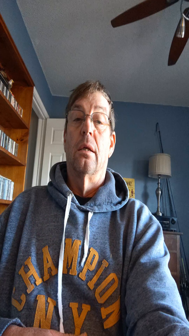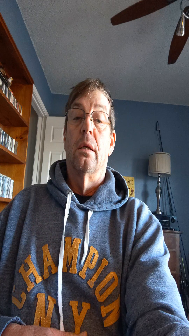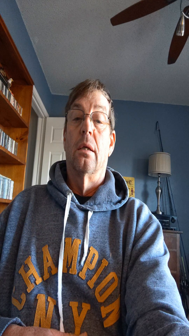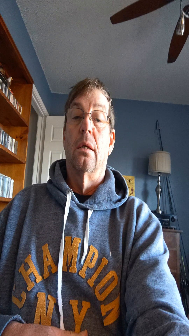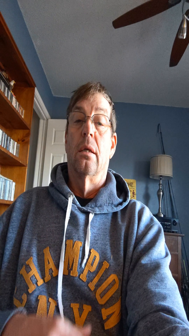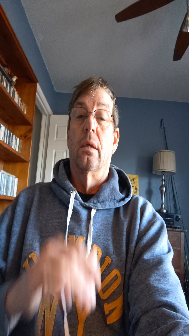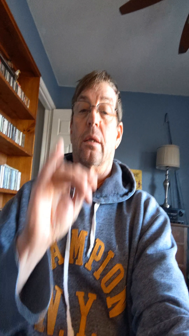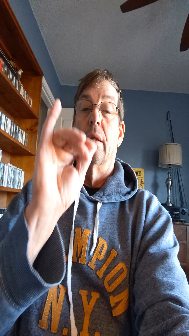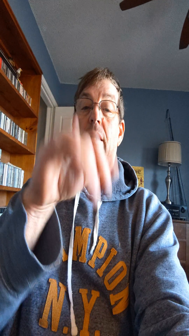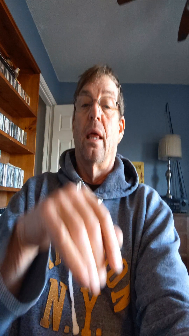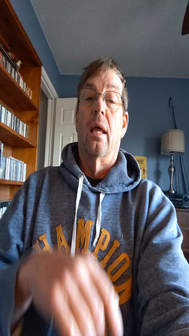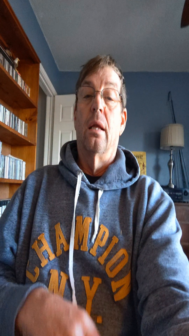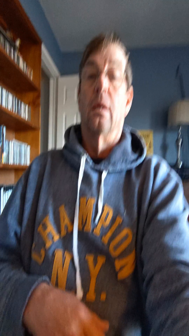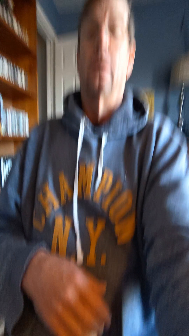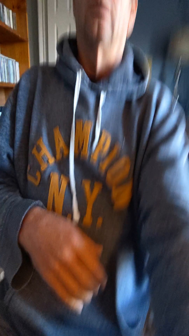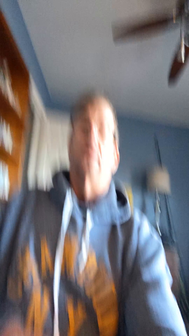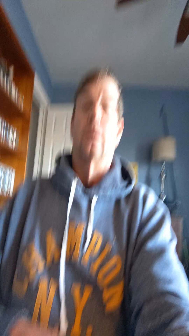that